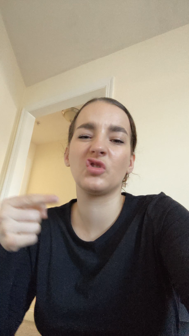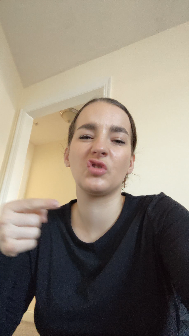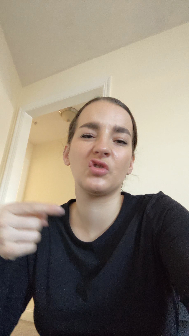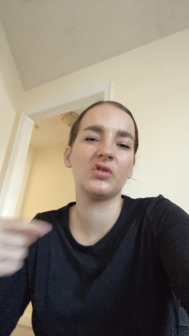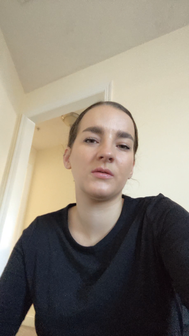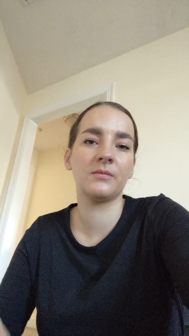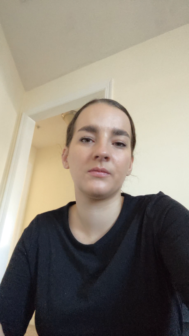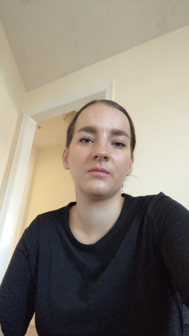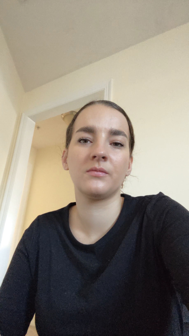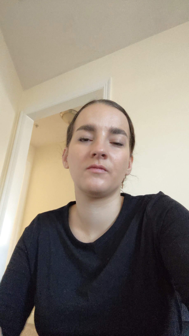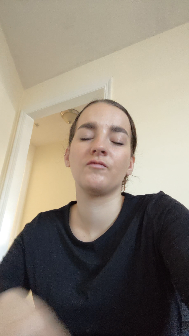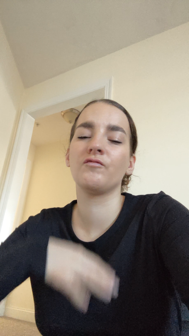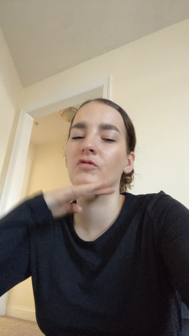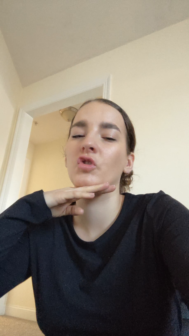full